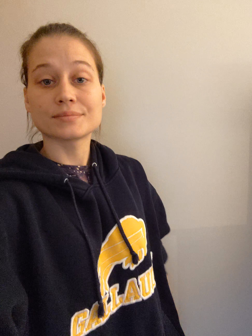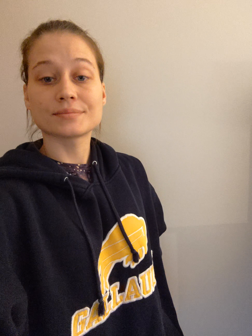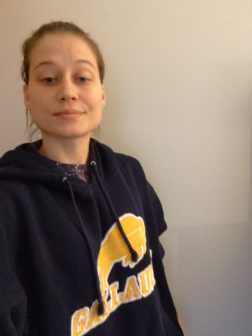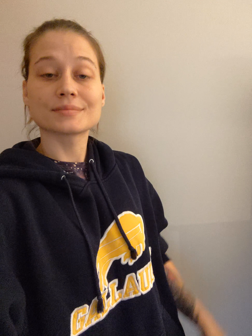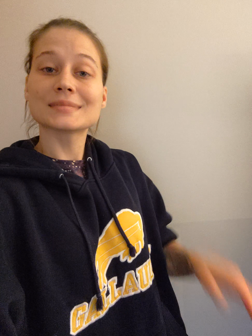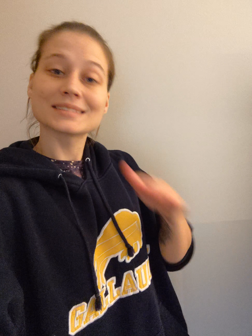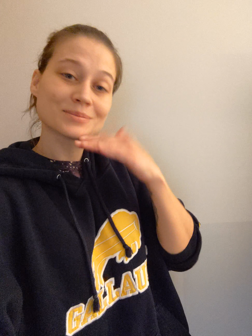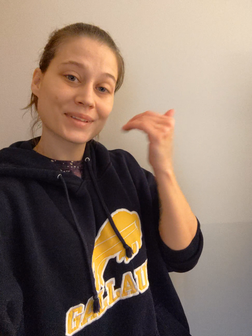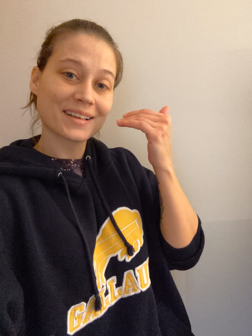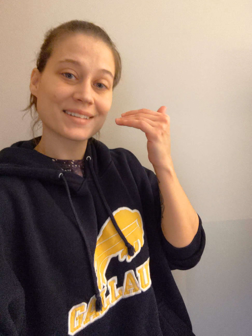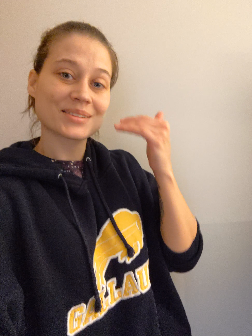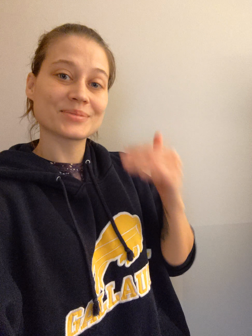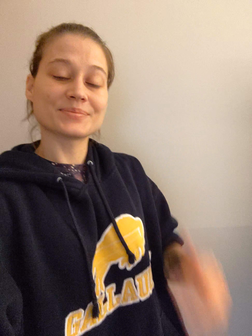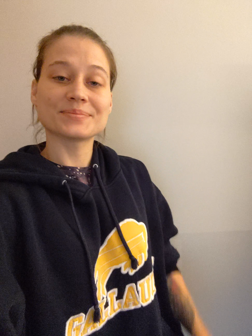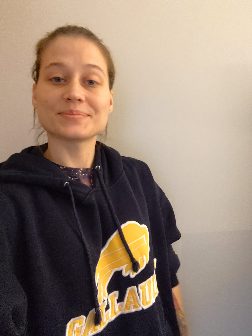smile